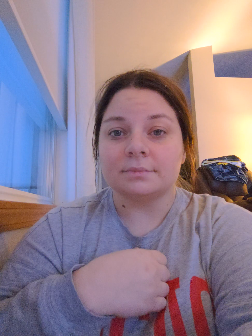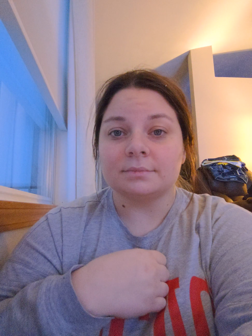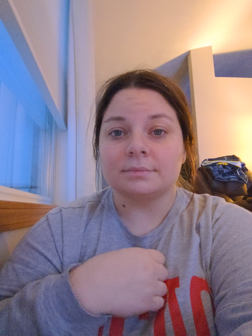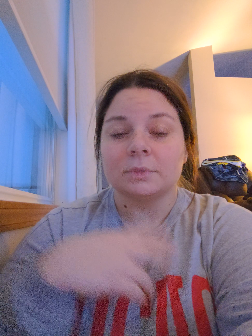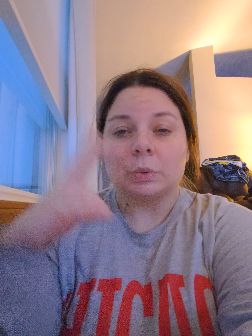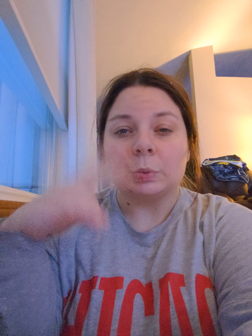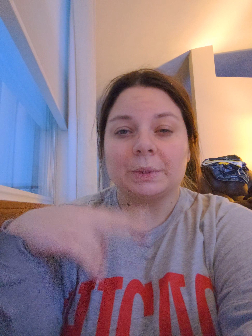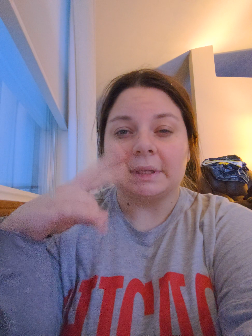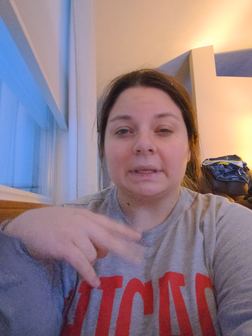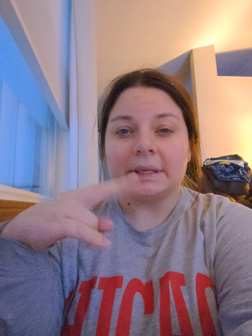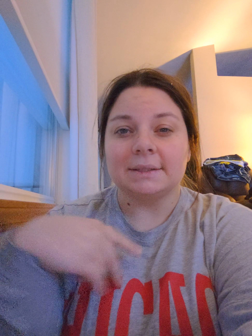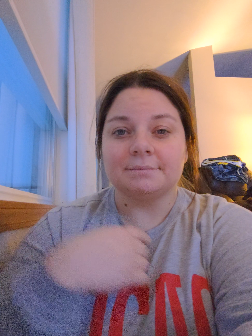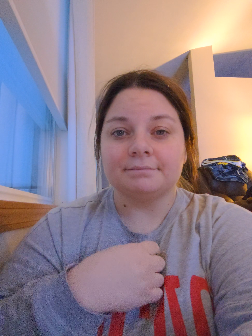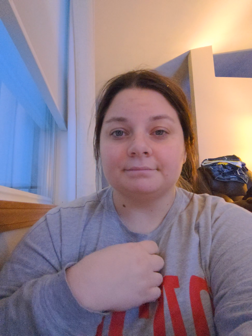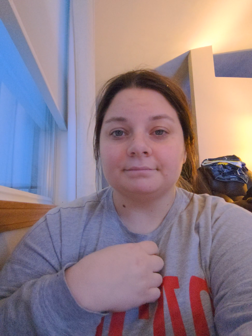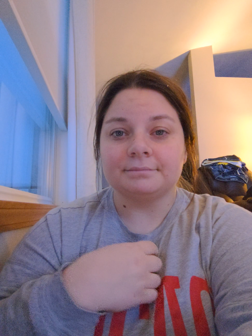read